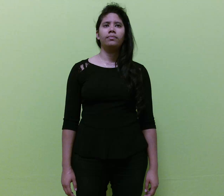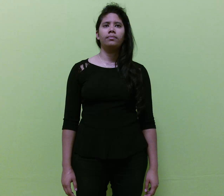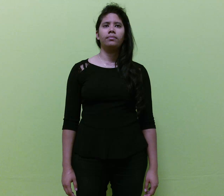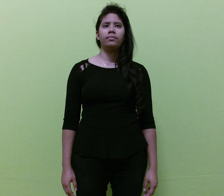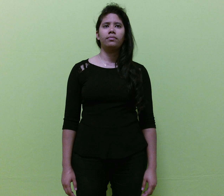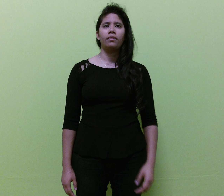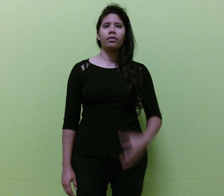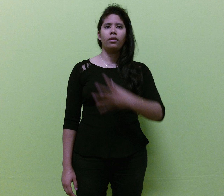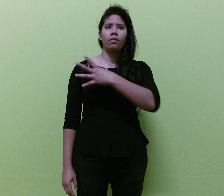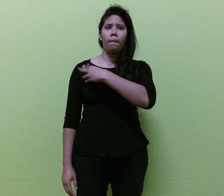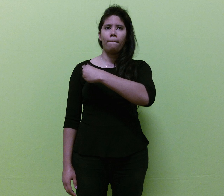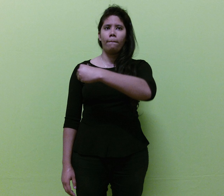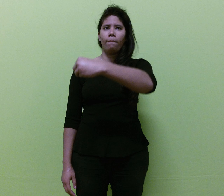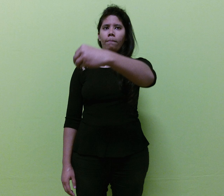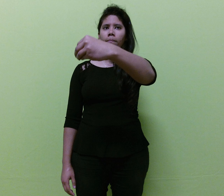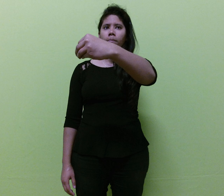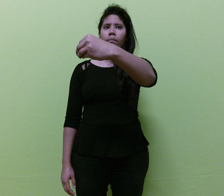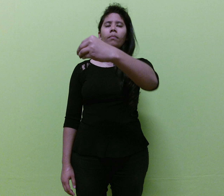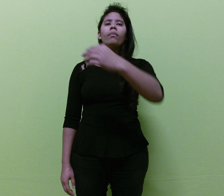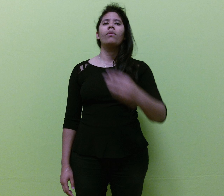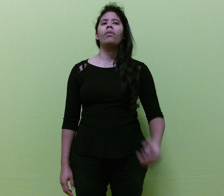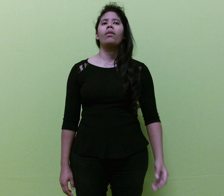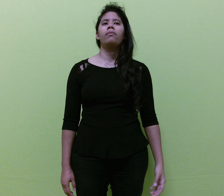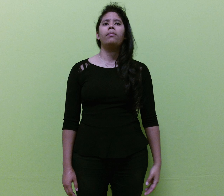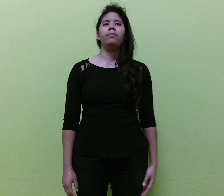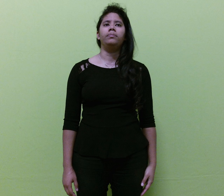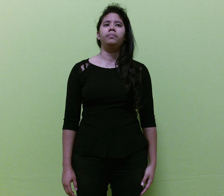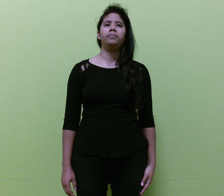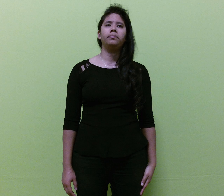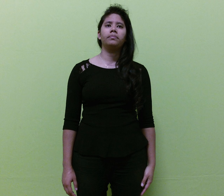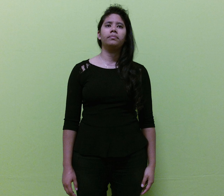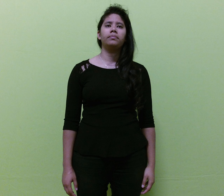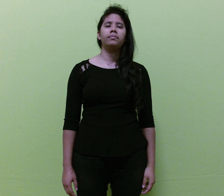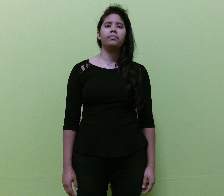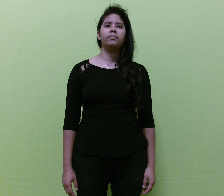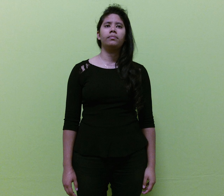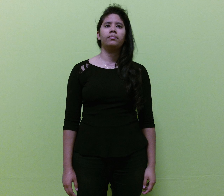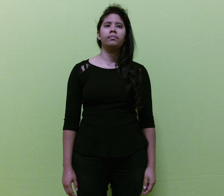filho